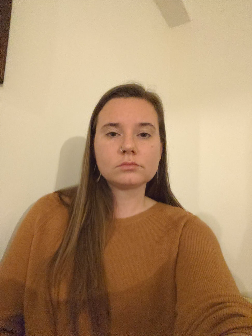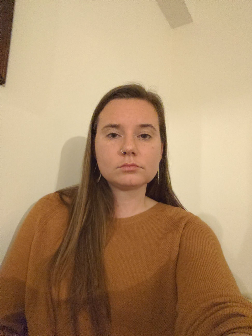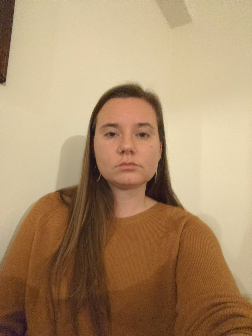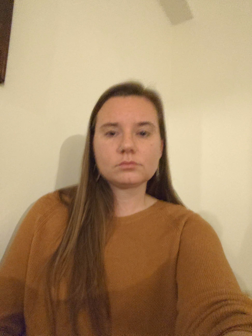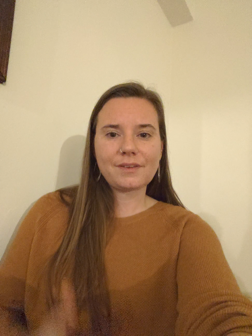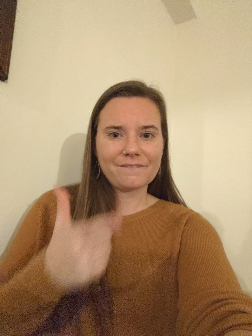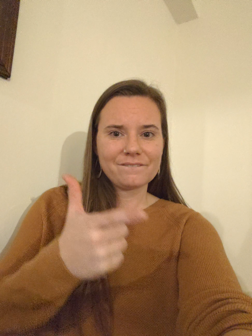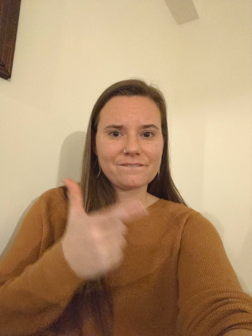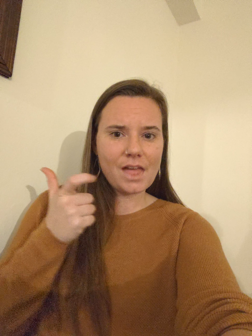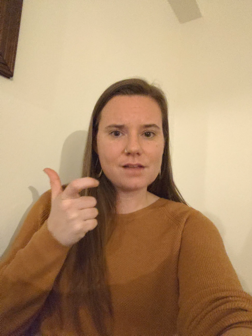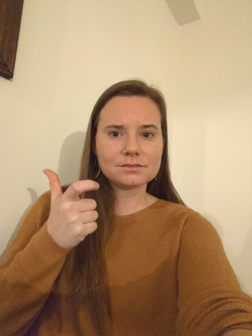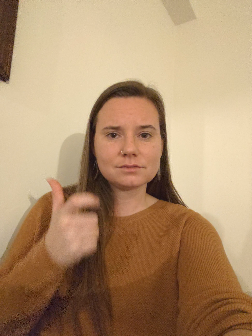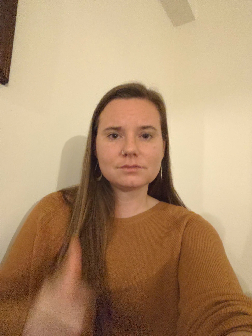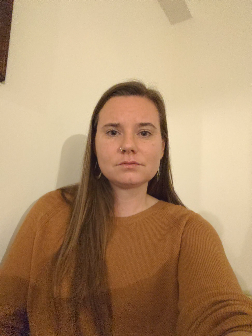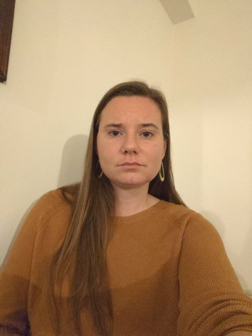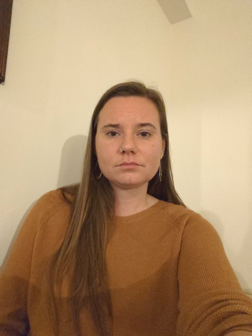fast